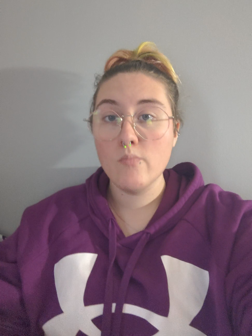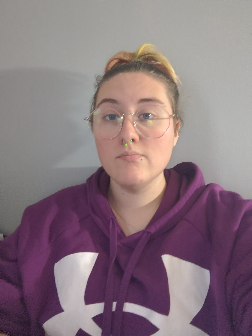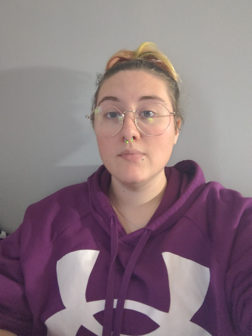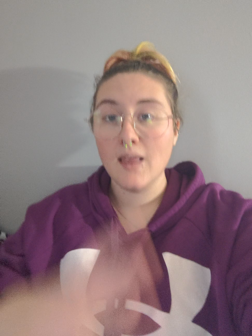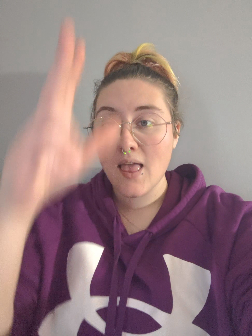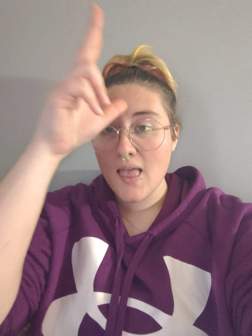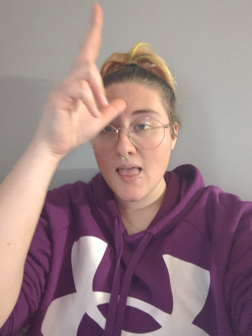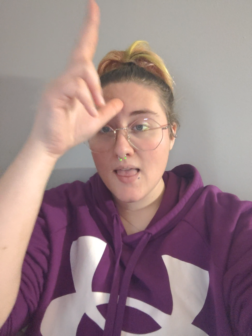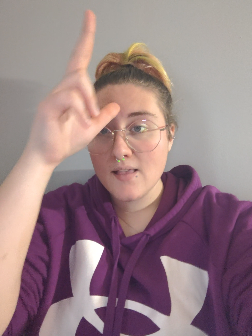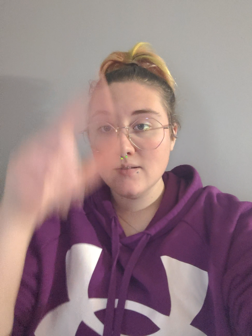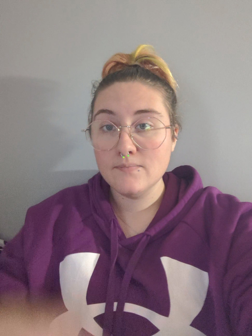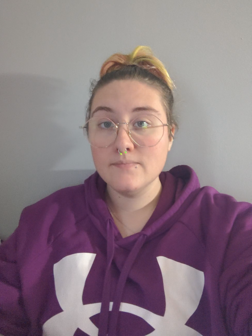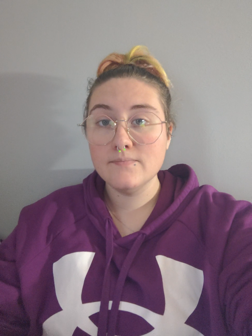hen